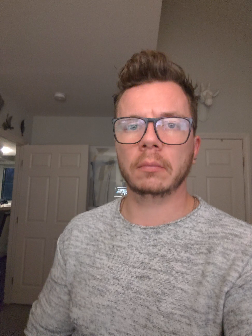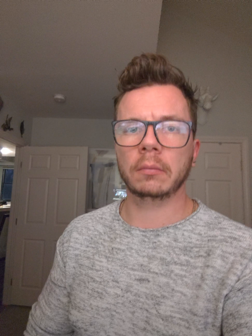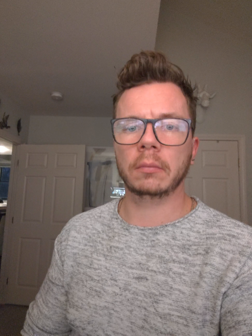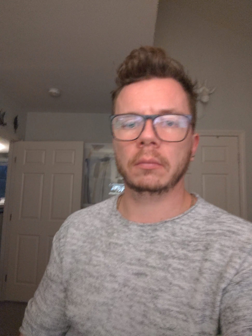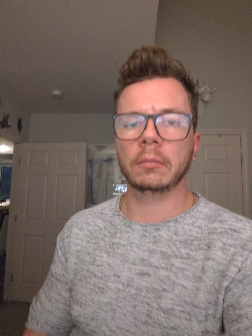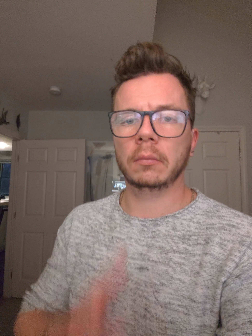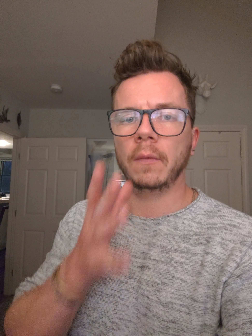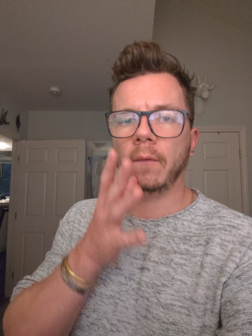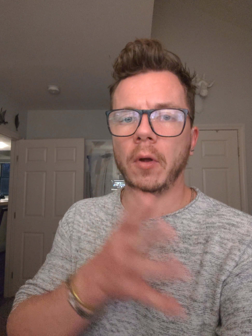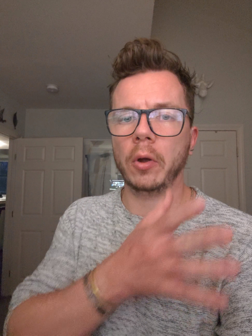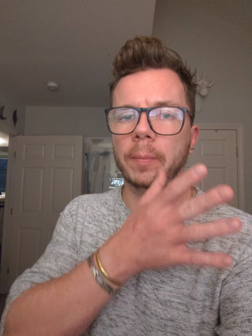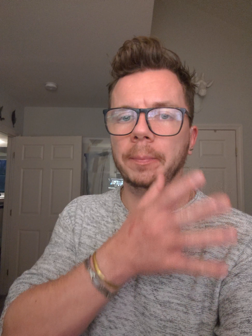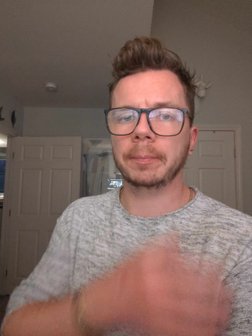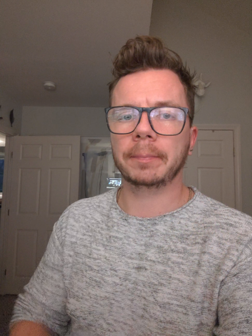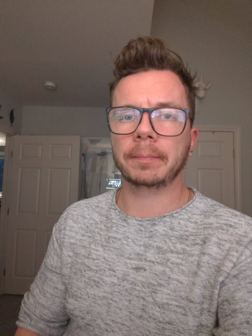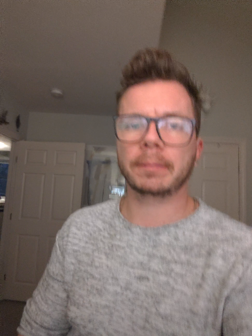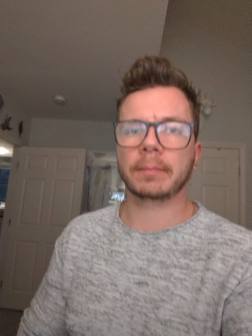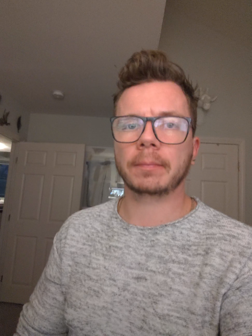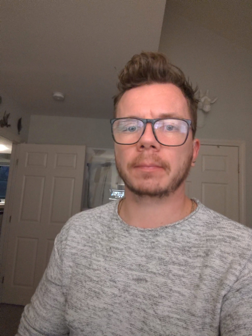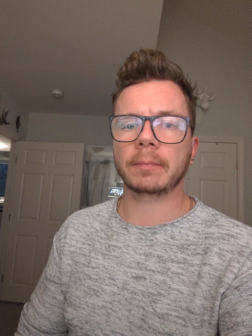farm